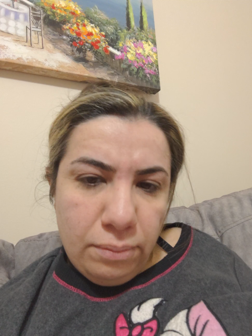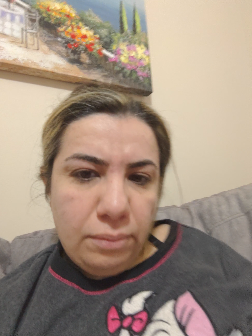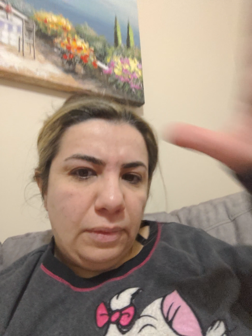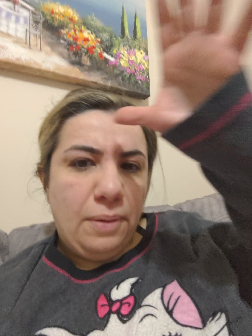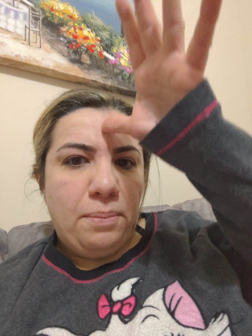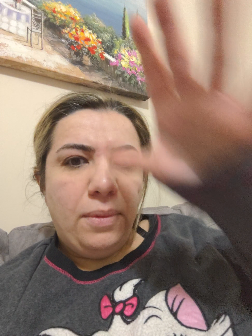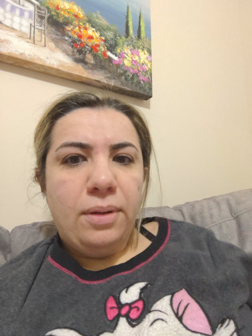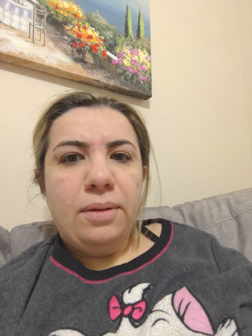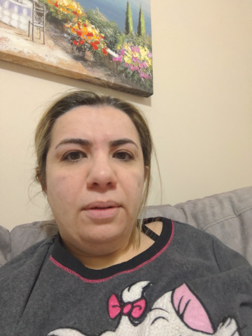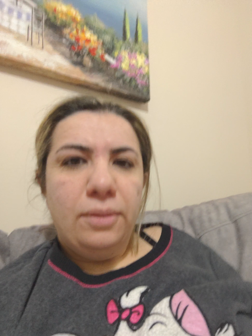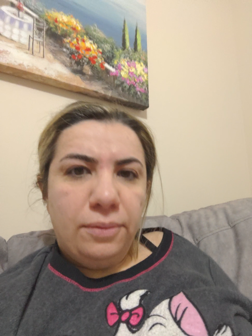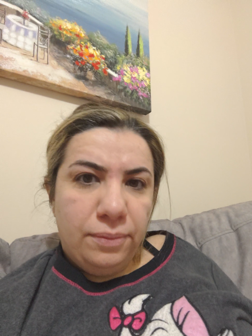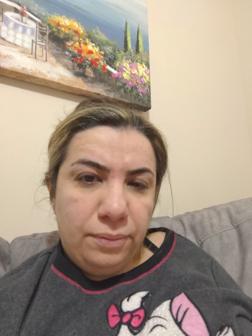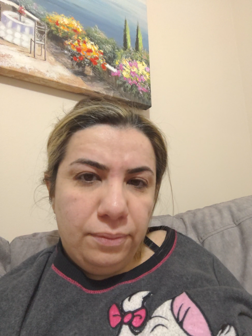man